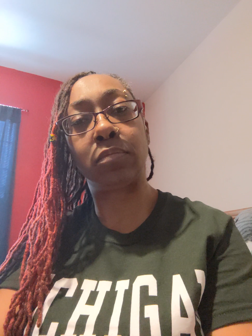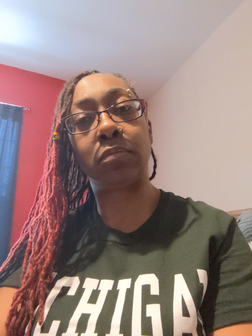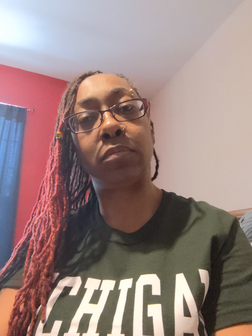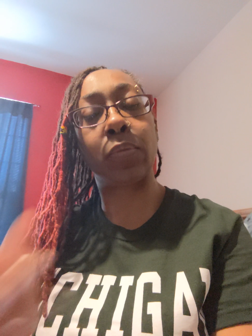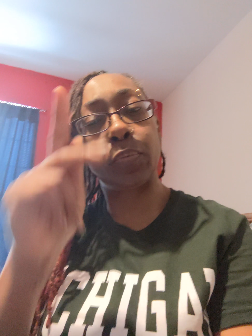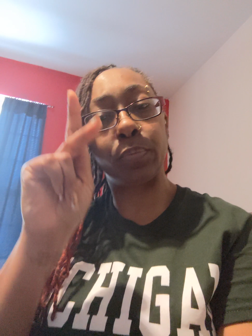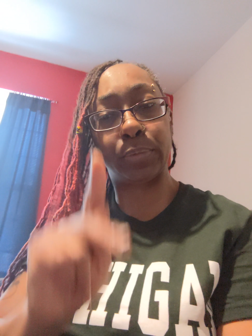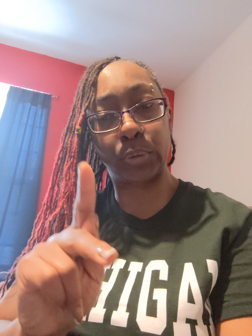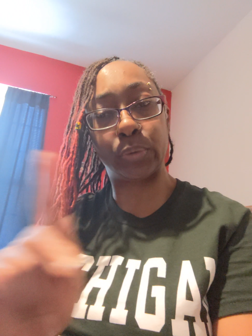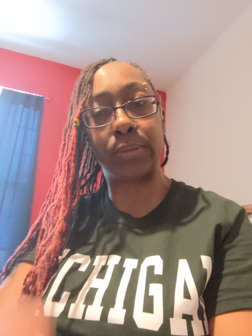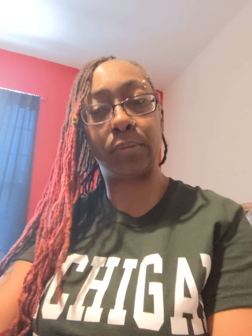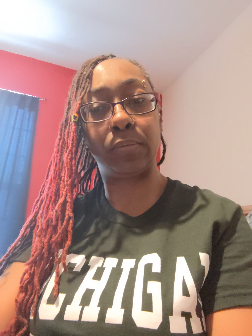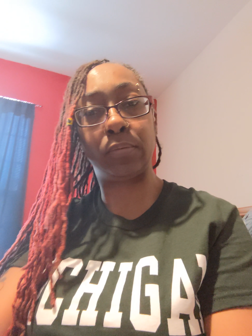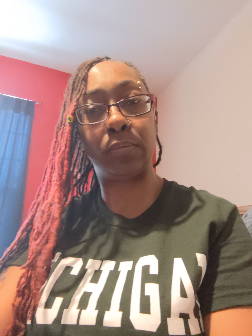person